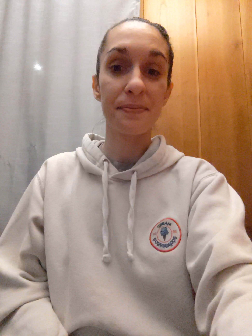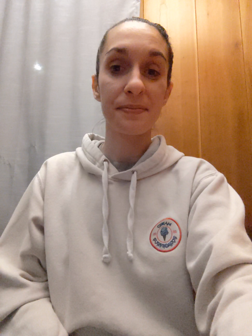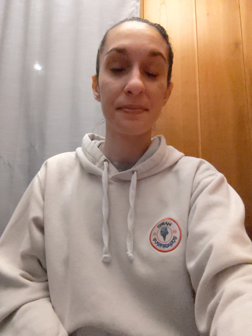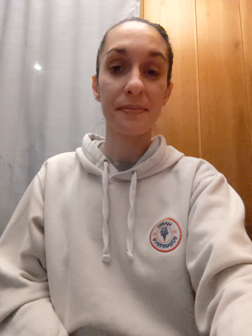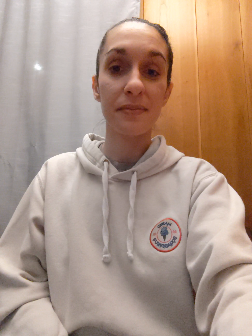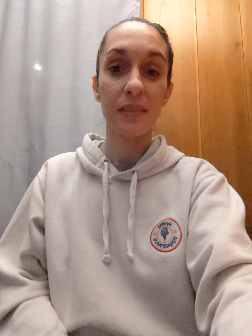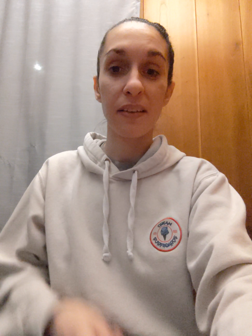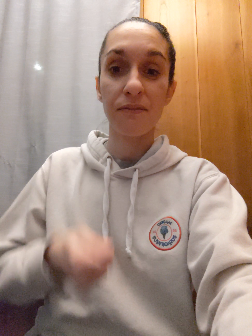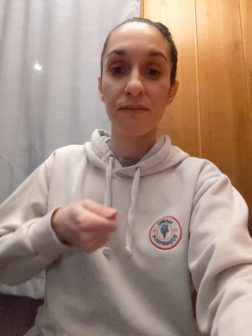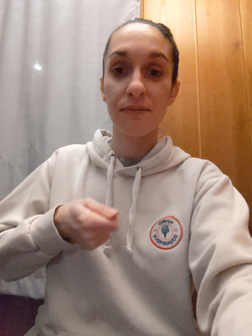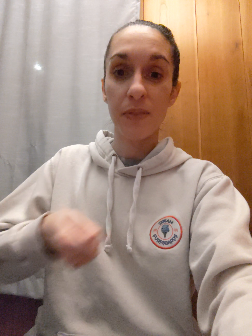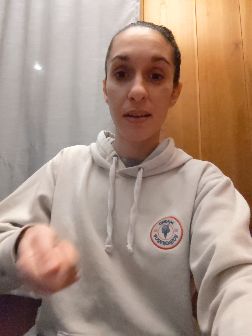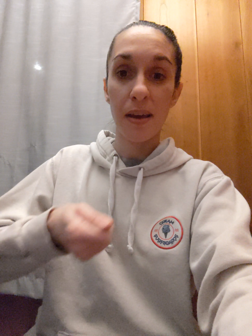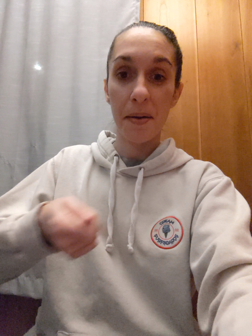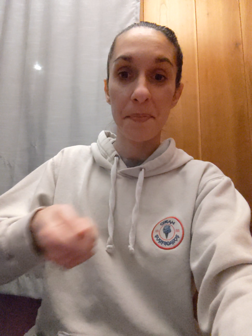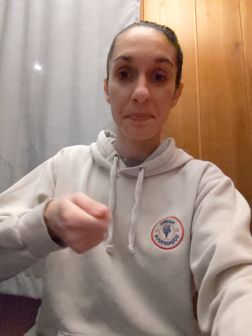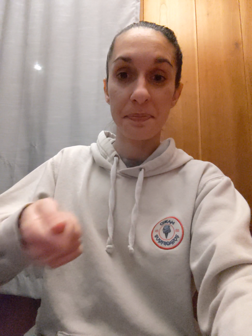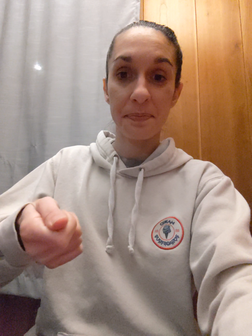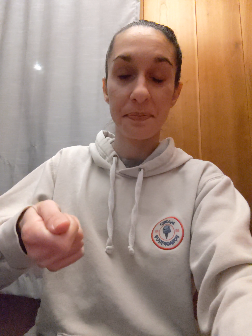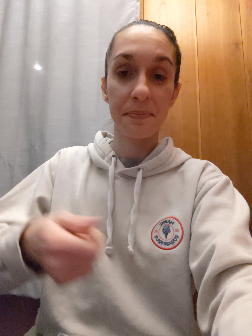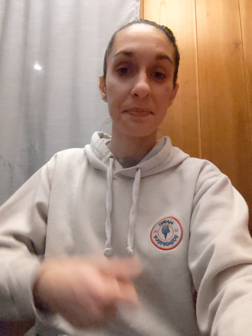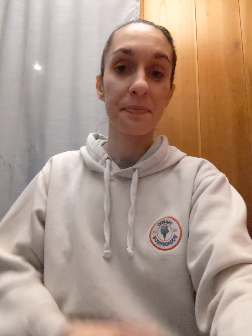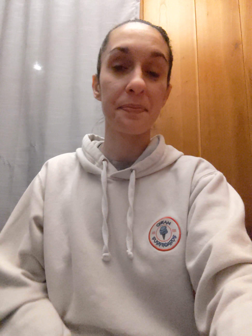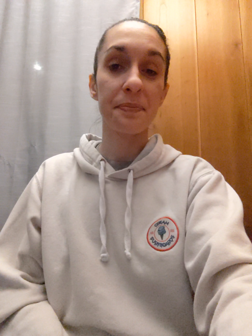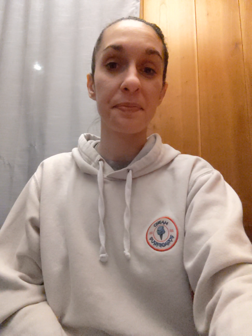vacuum